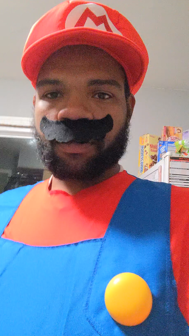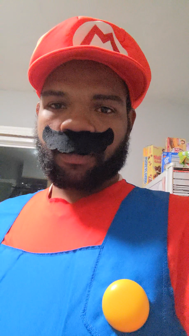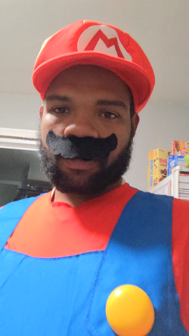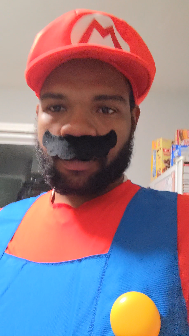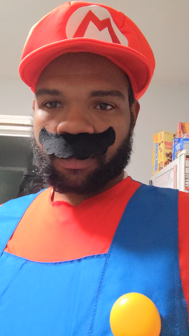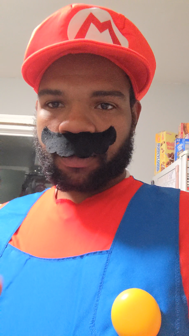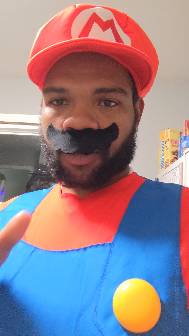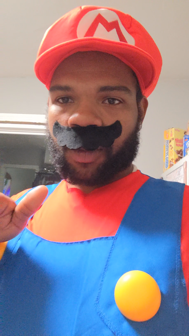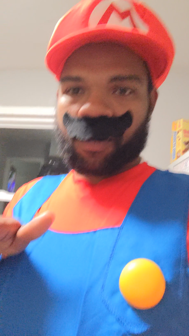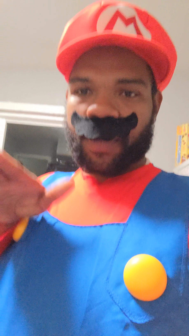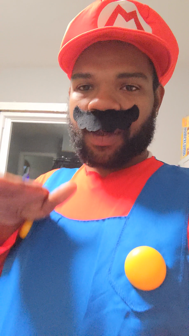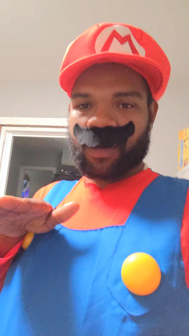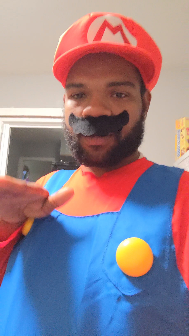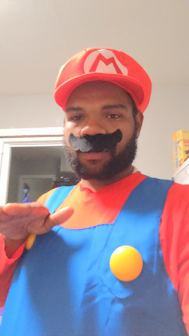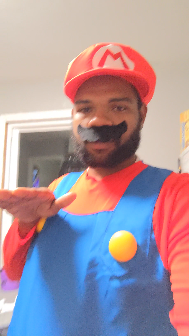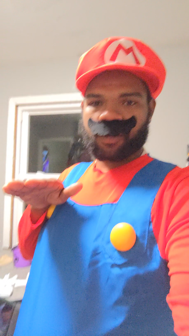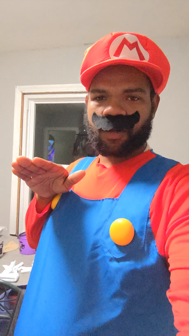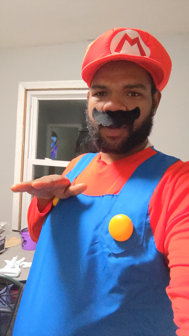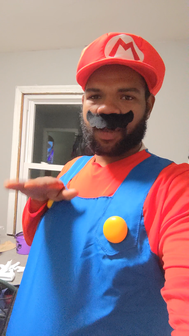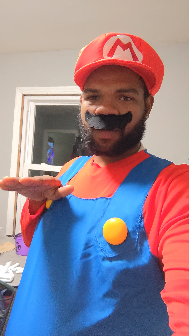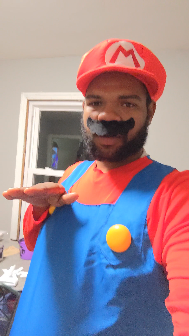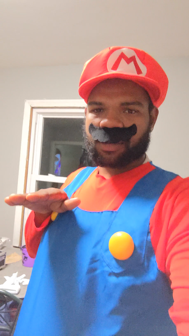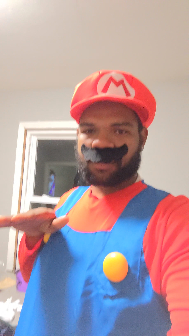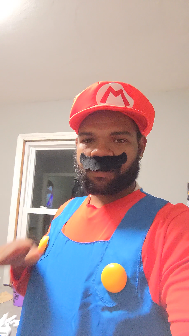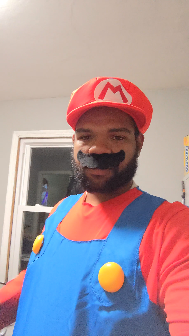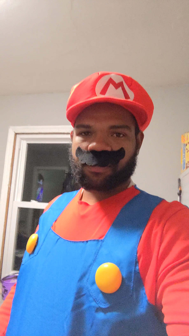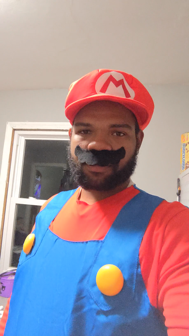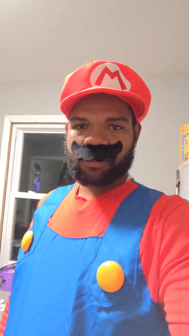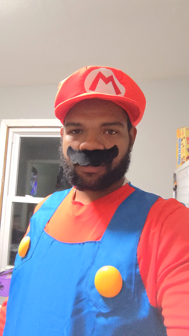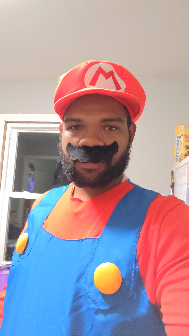penguin